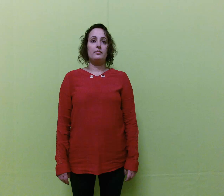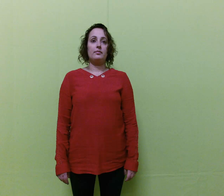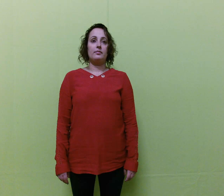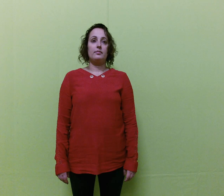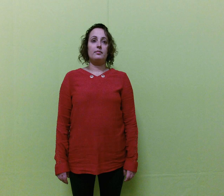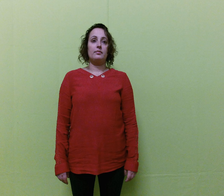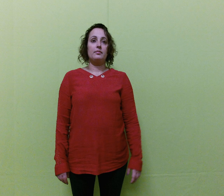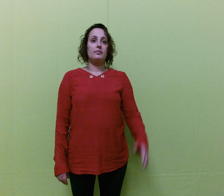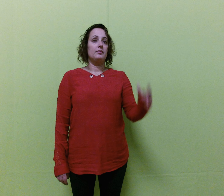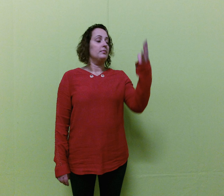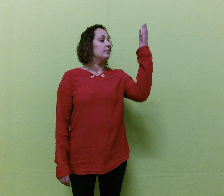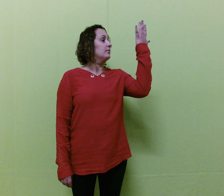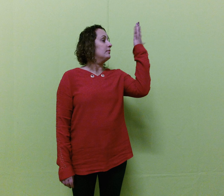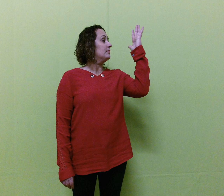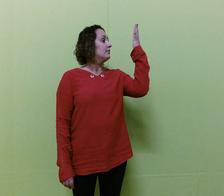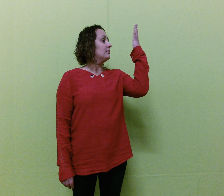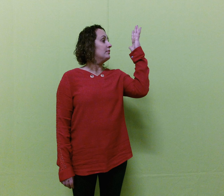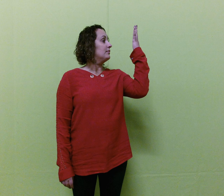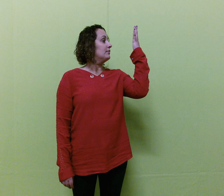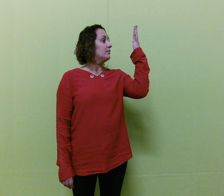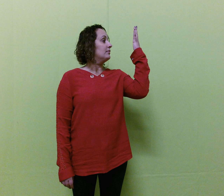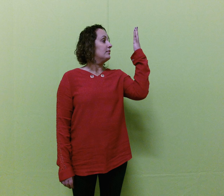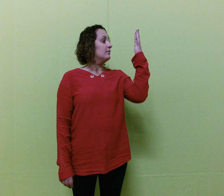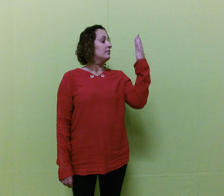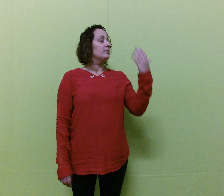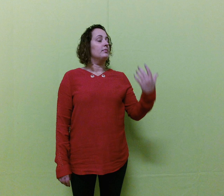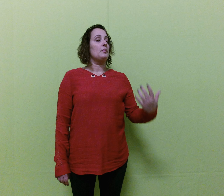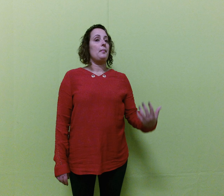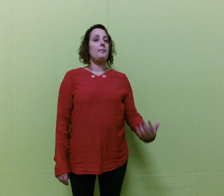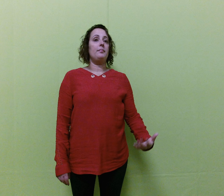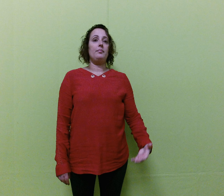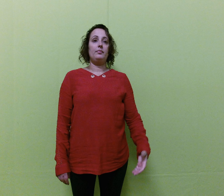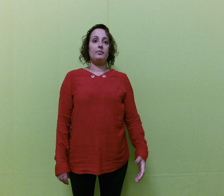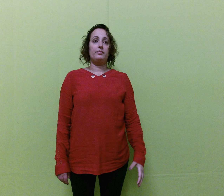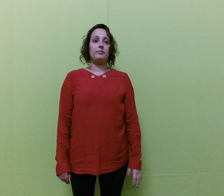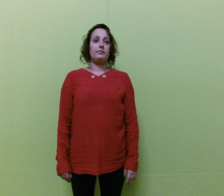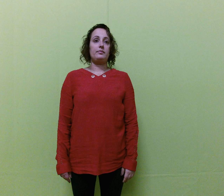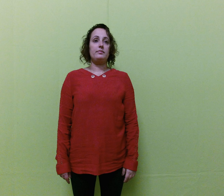espelho